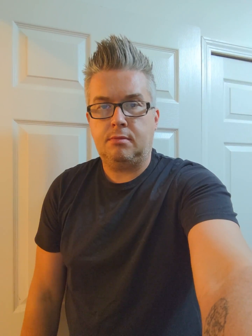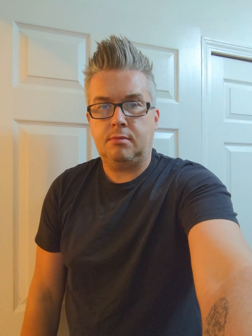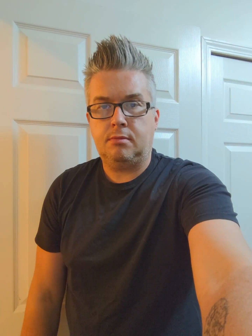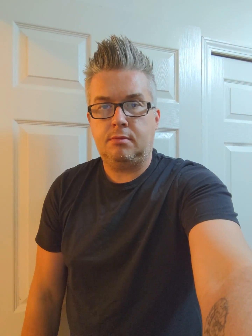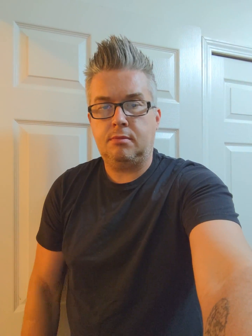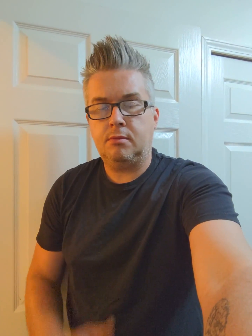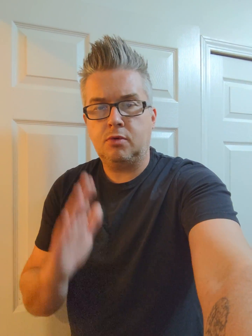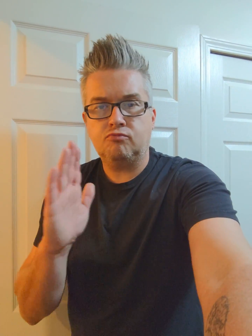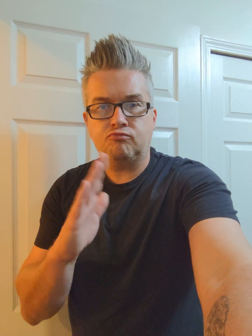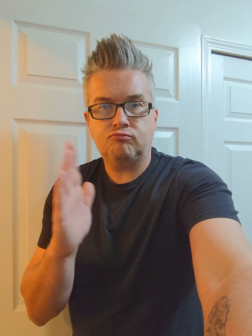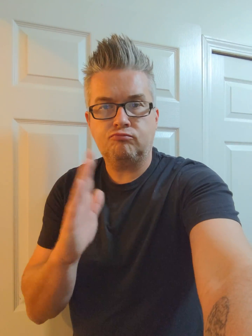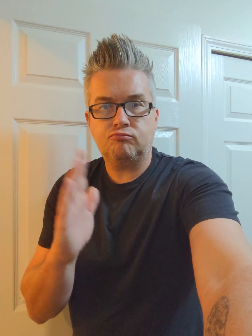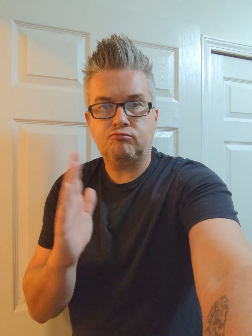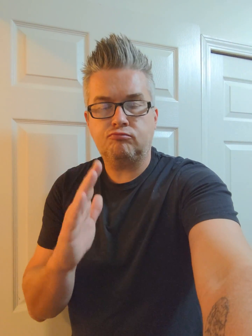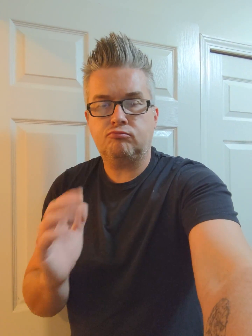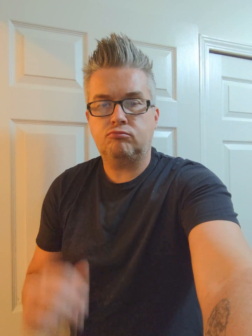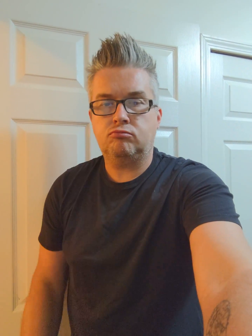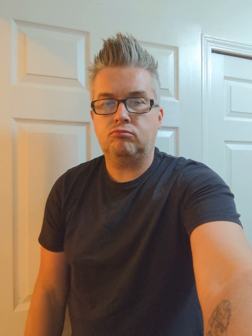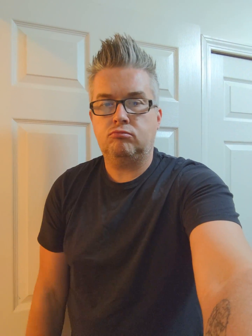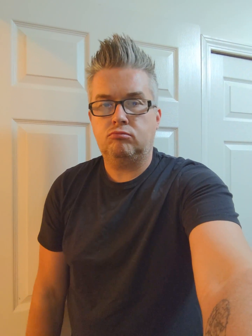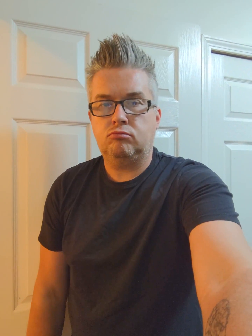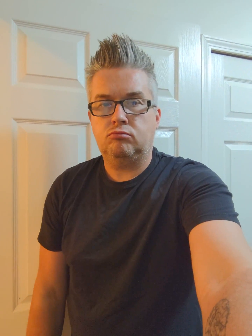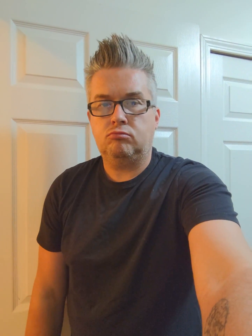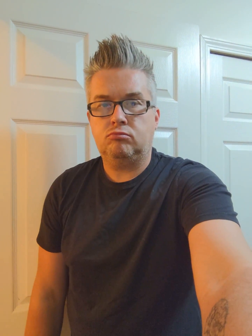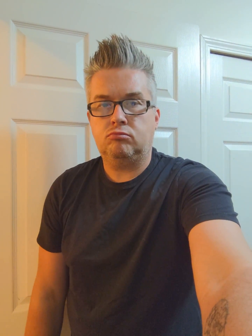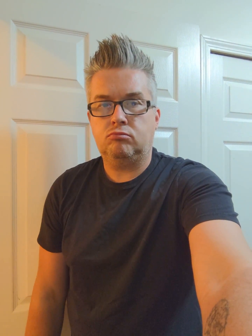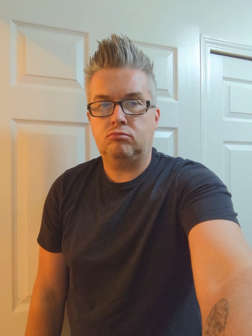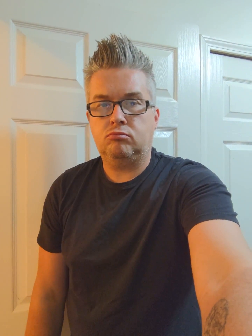clap